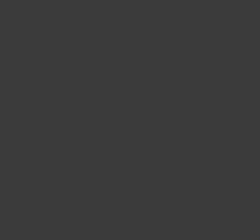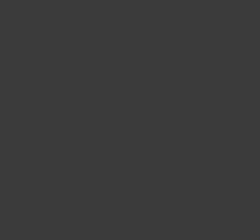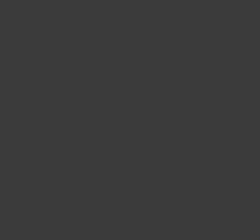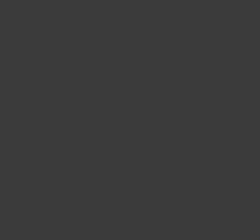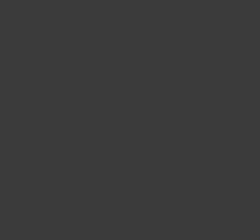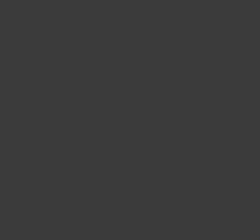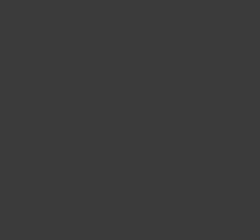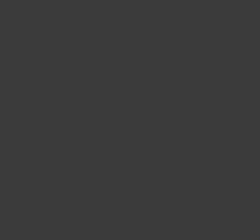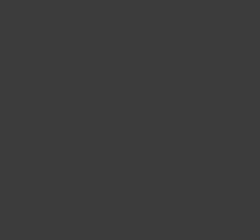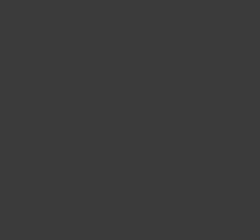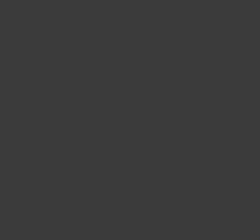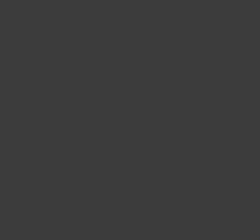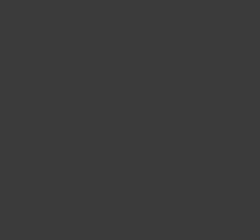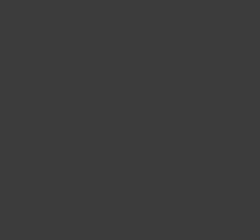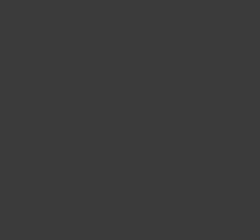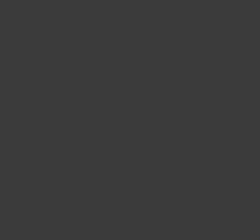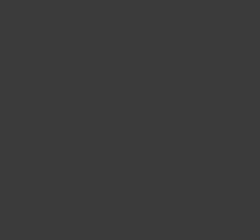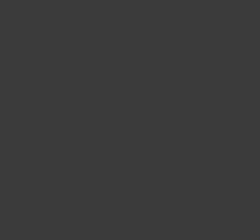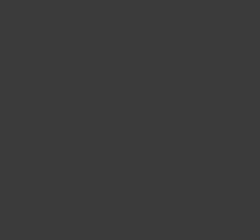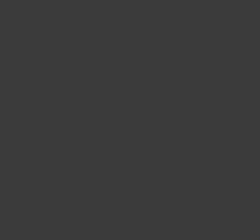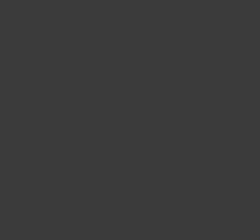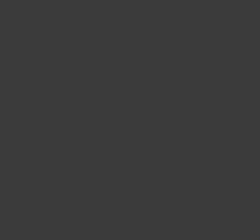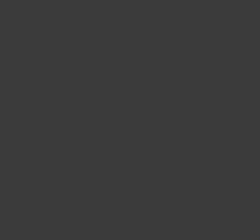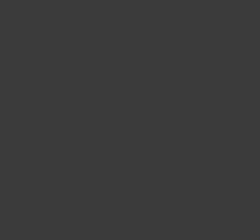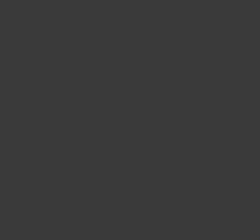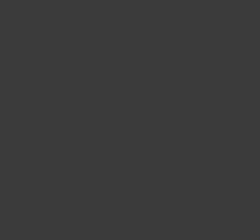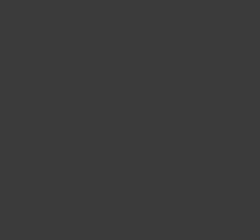Bell